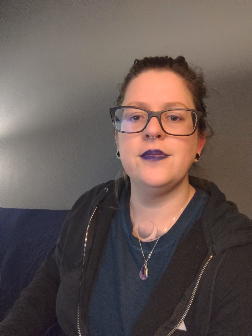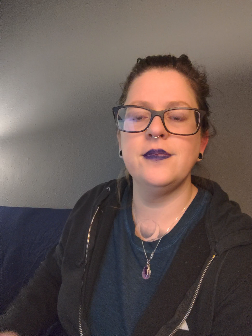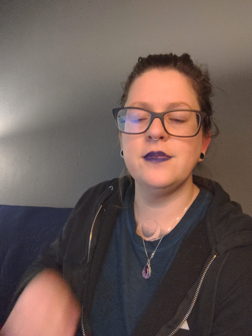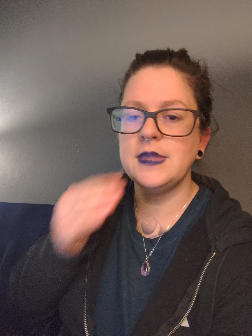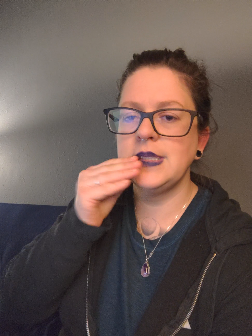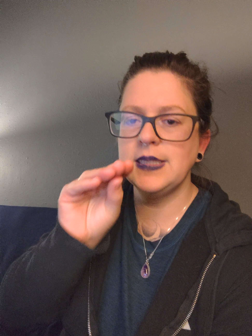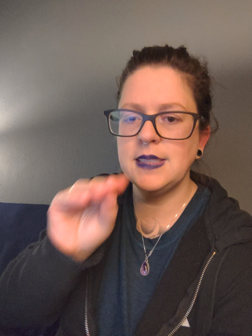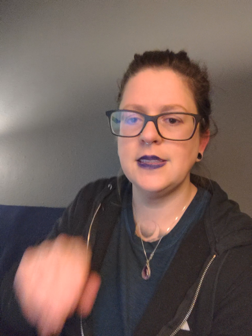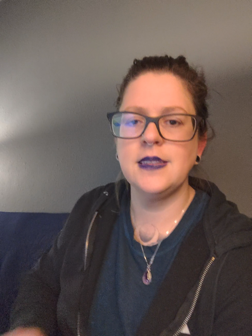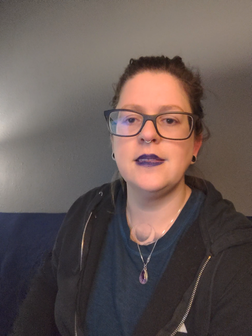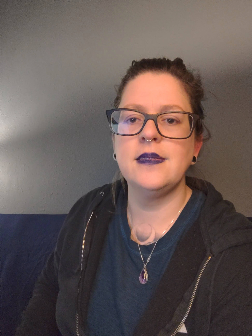kiss